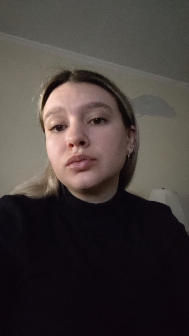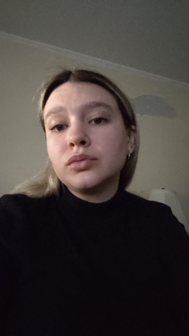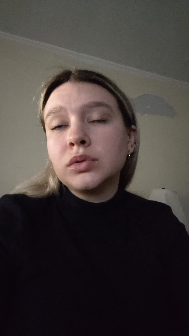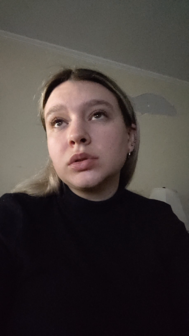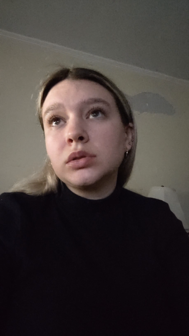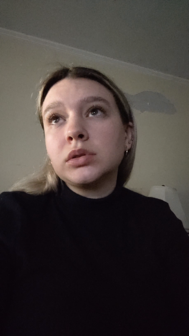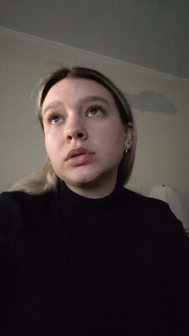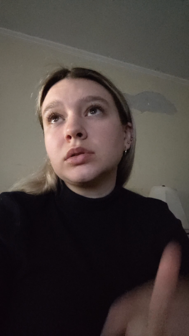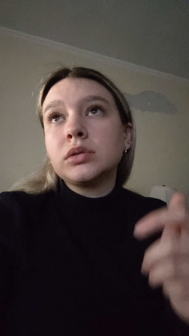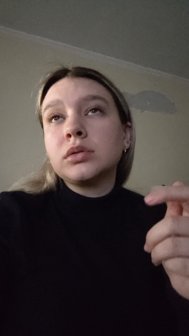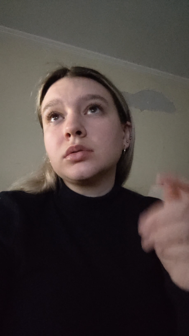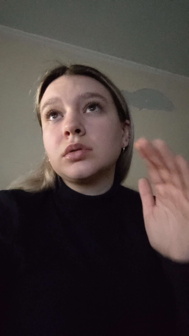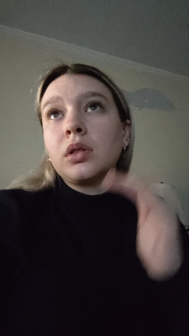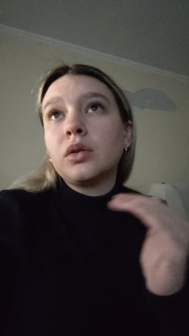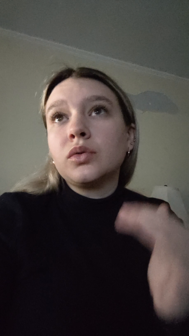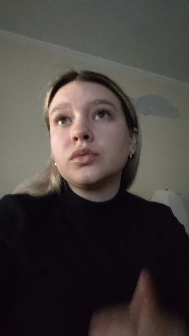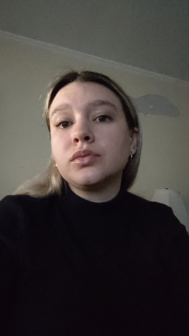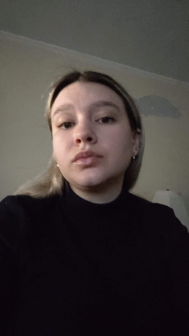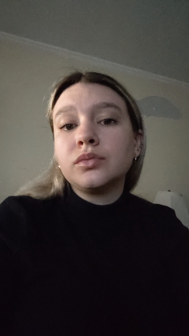little